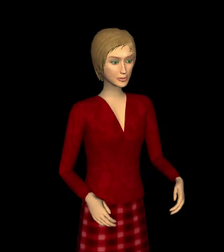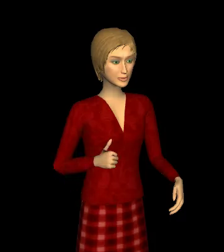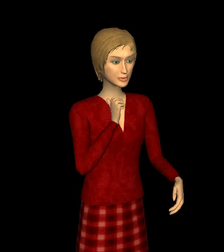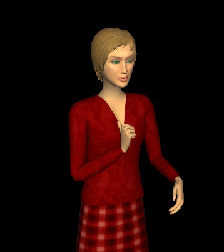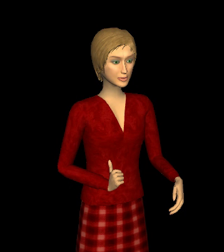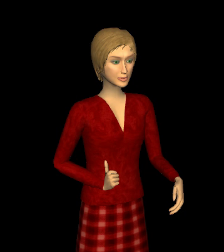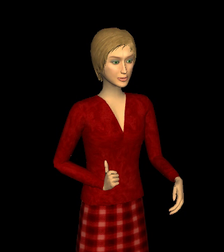حقيبة كتف